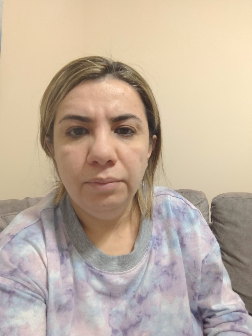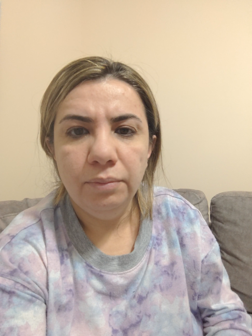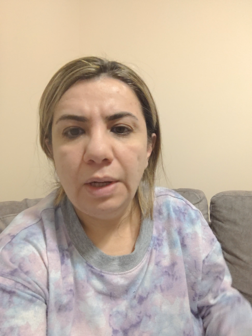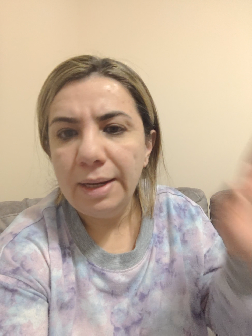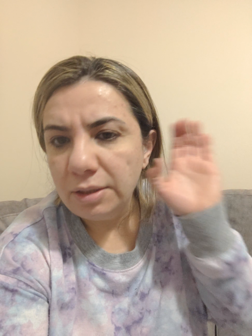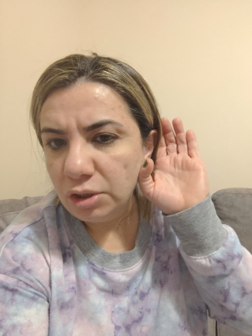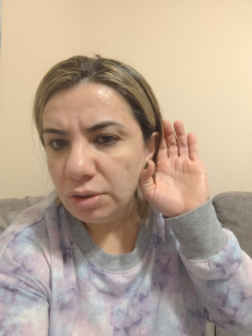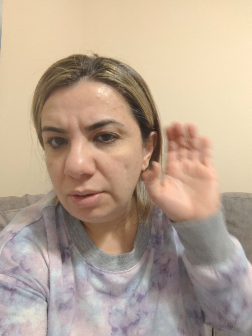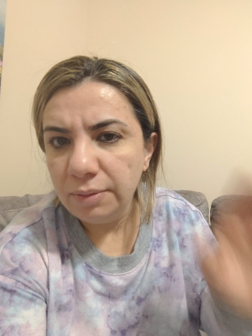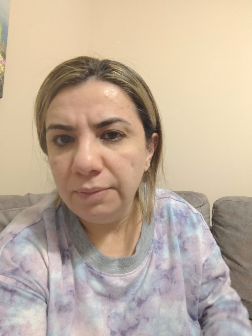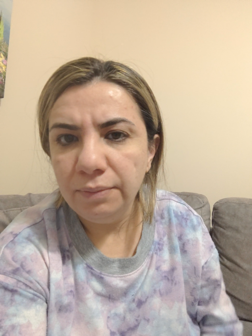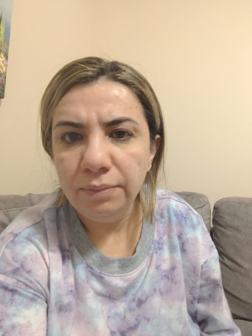listen